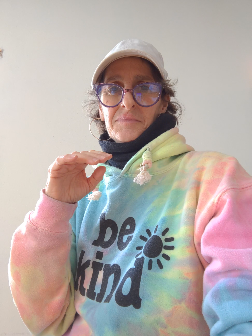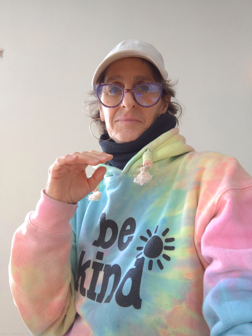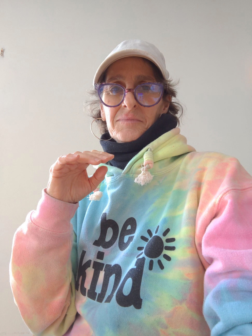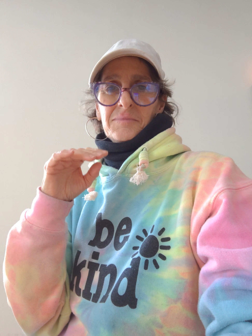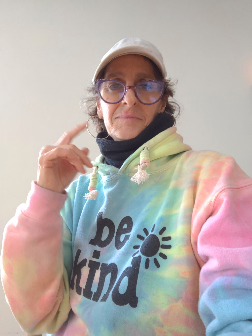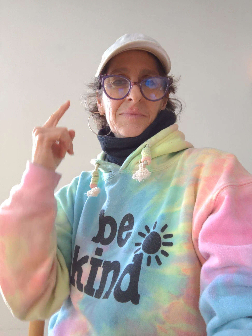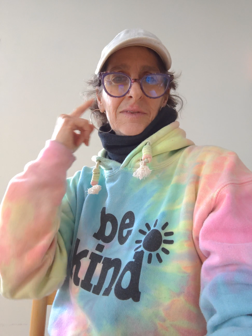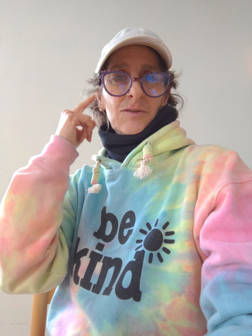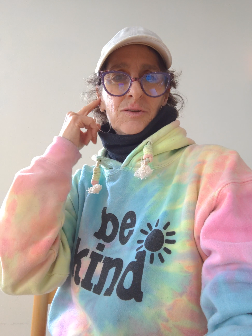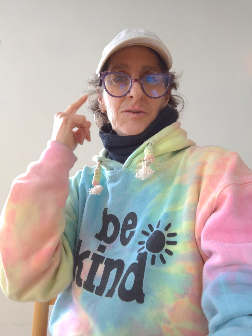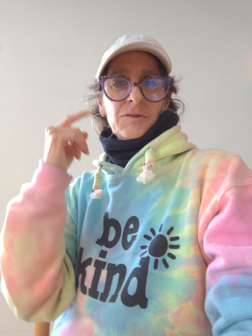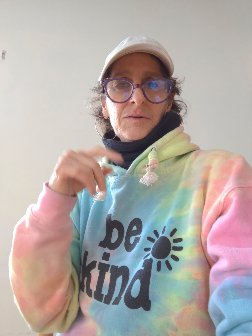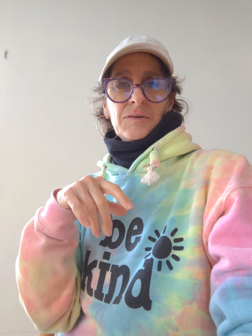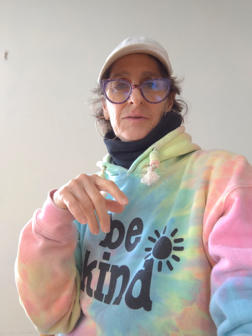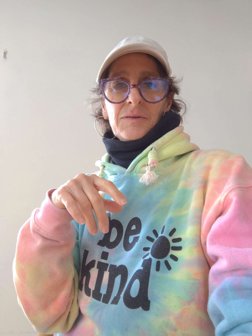ear